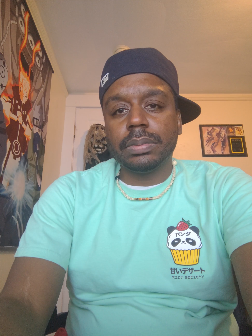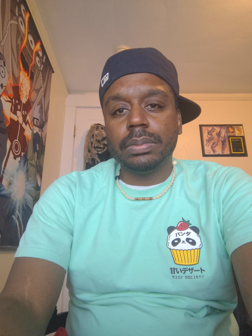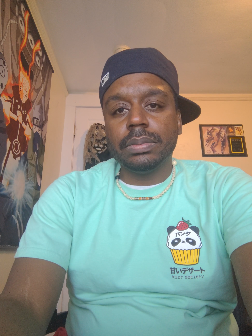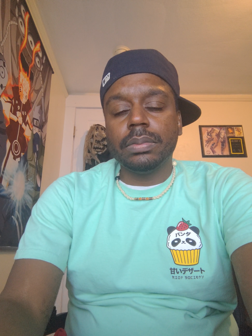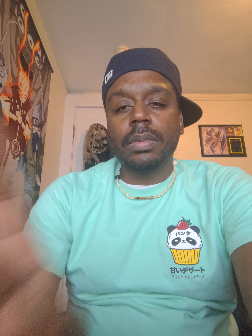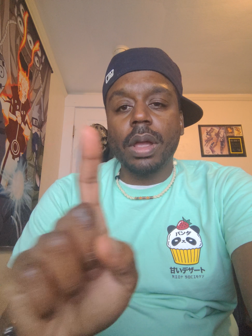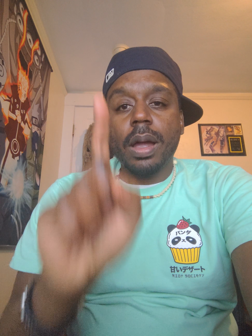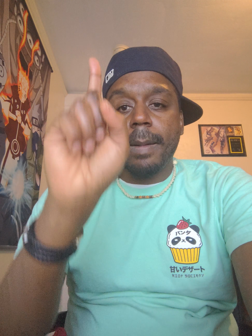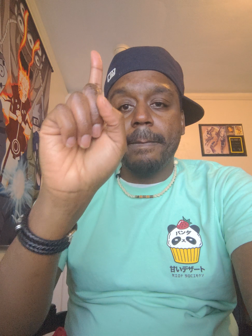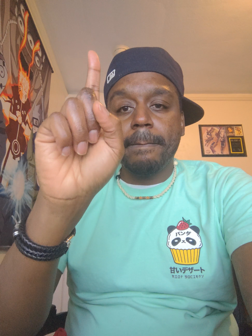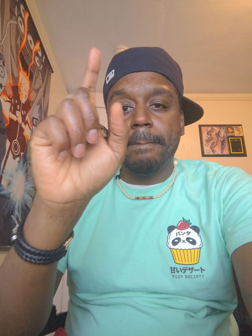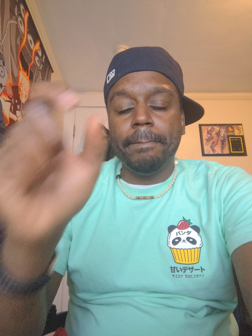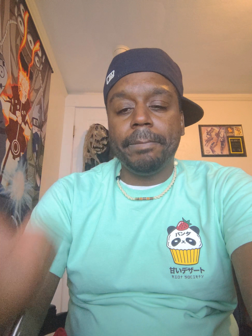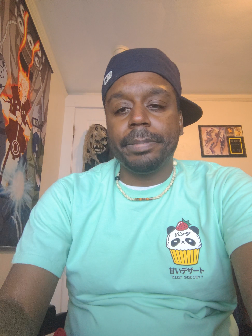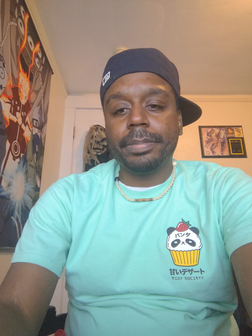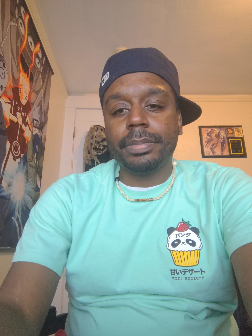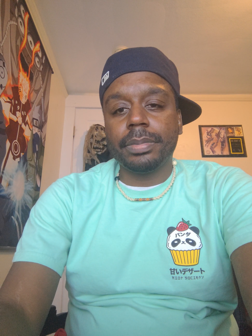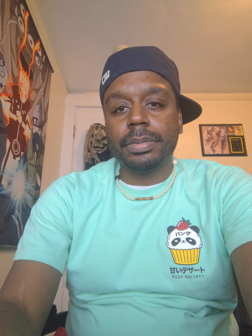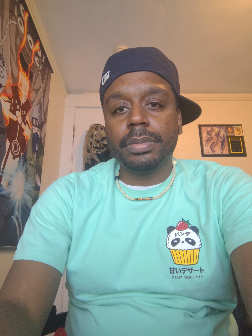up